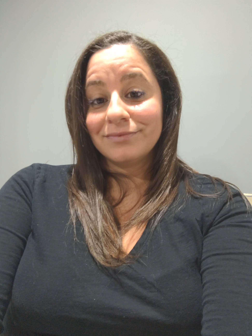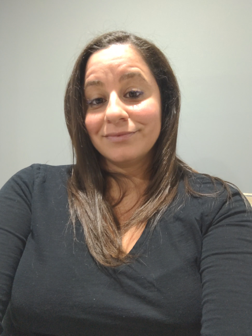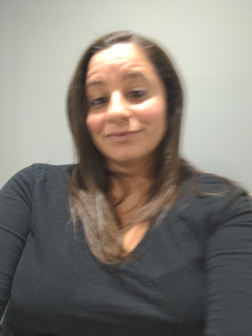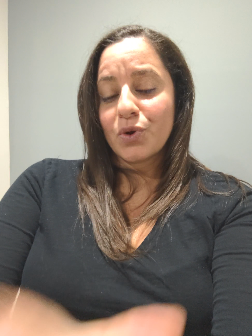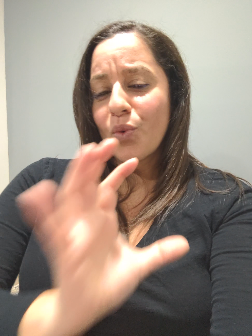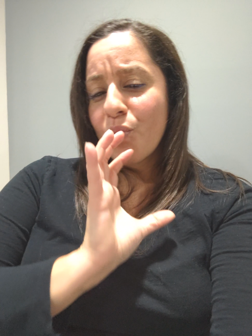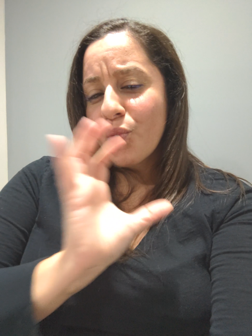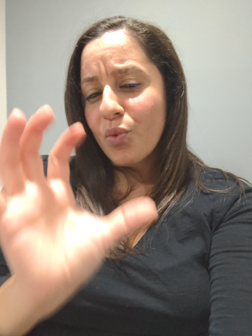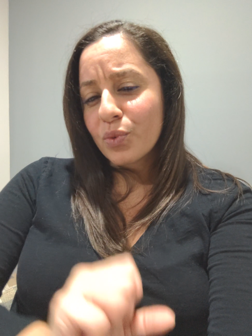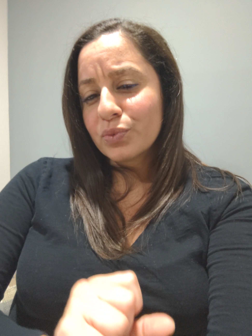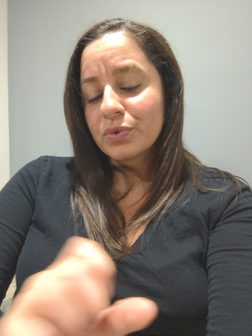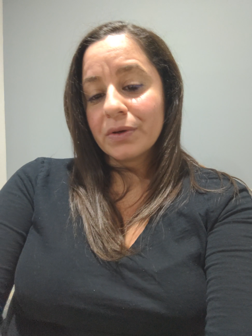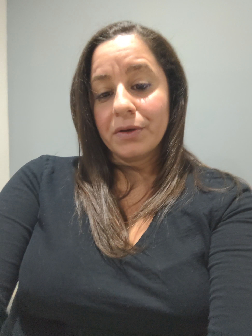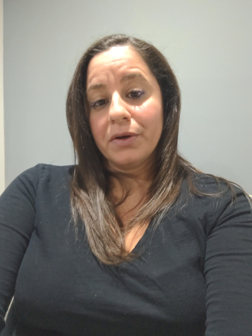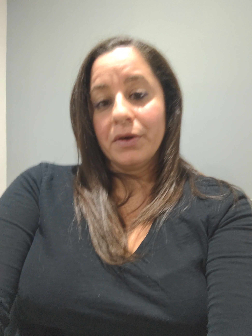old